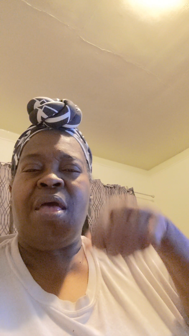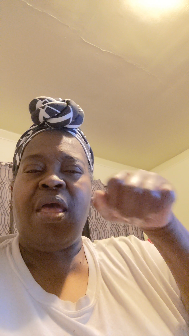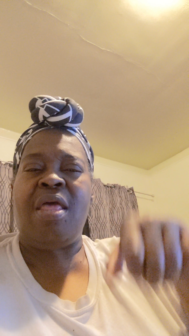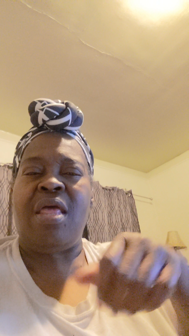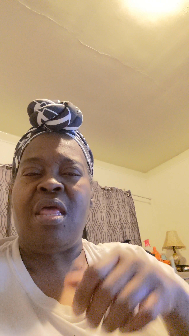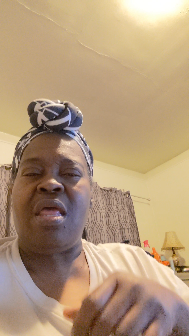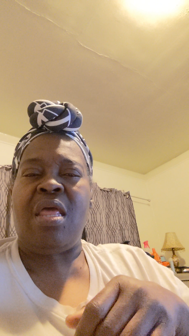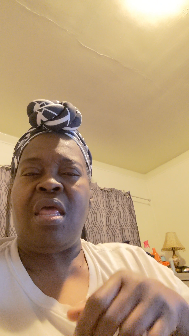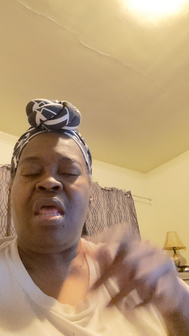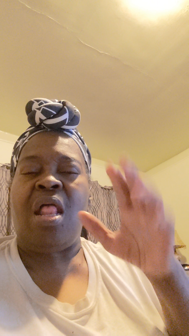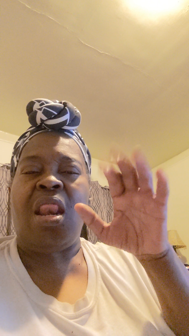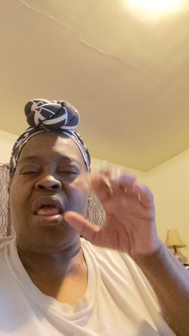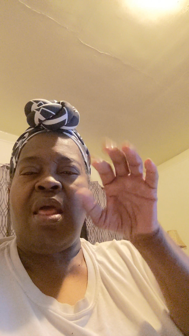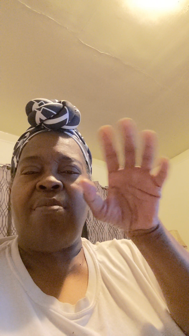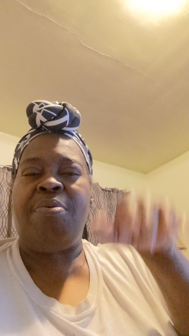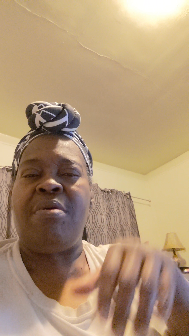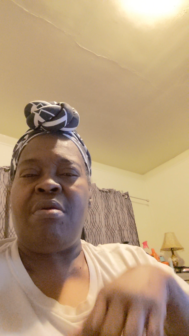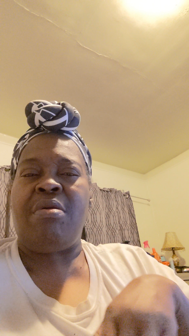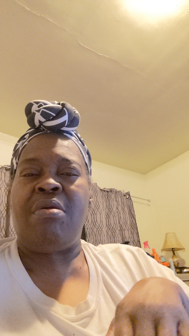ladder